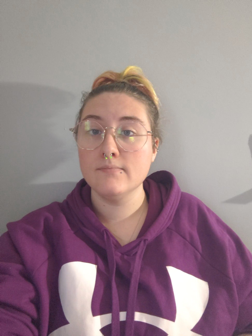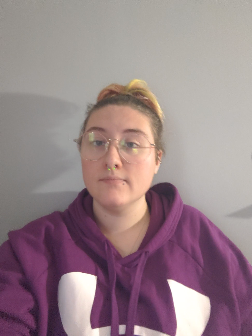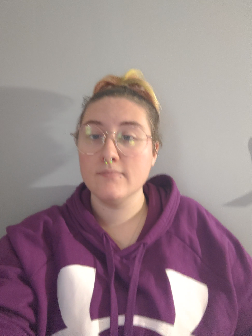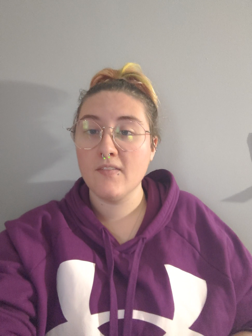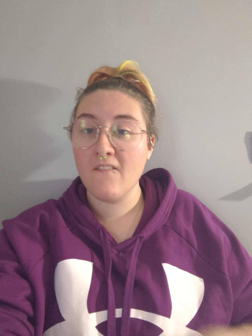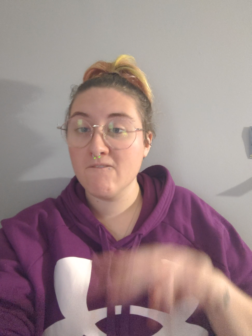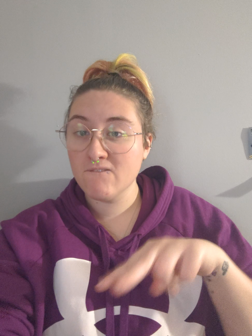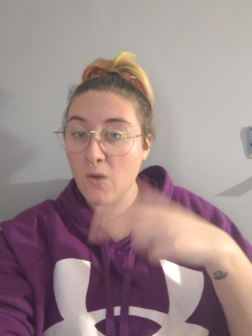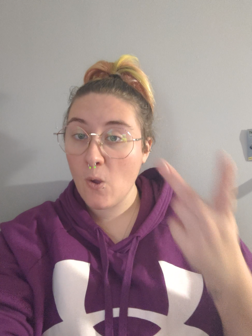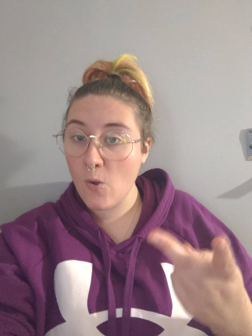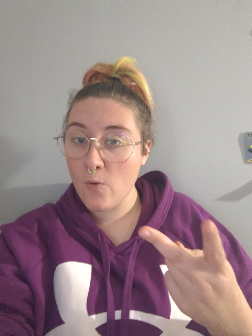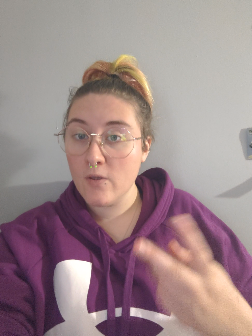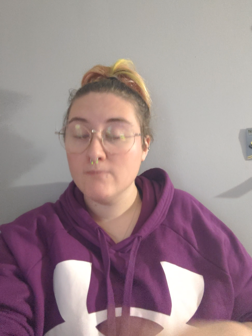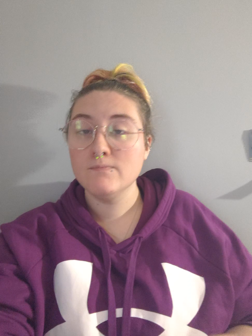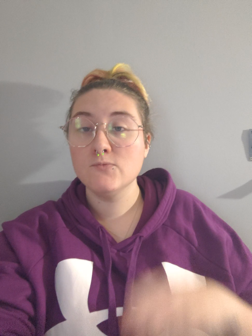fall